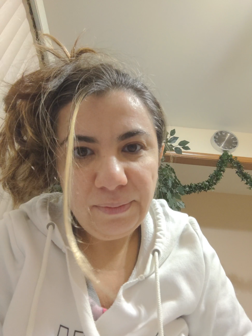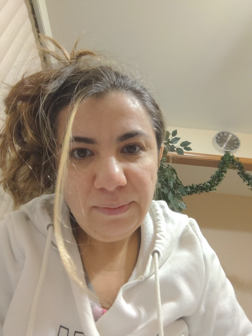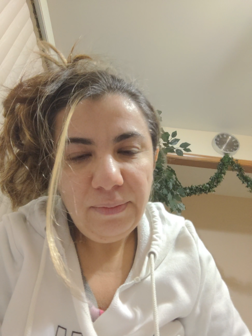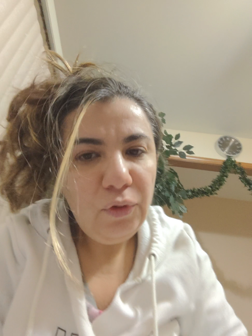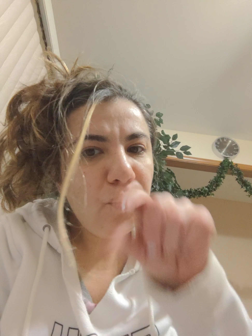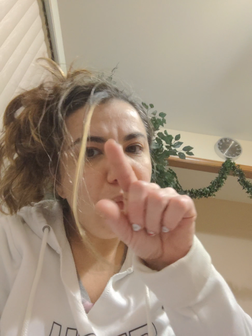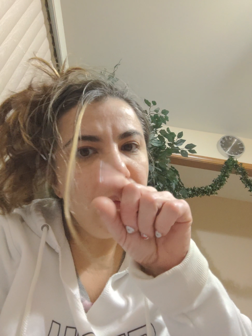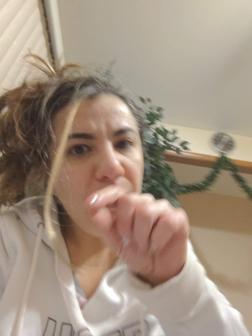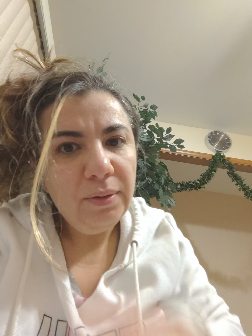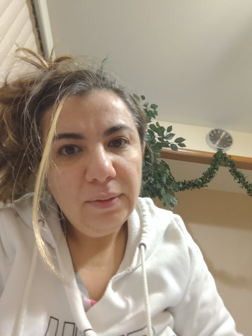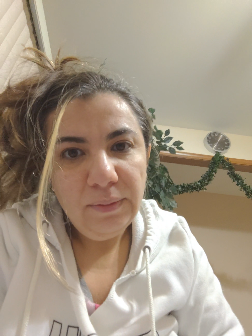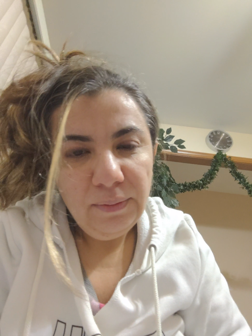bird